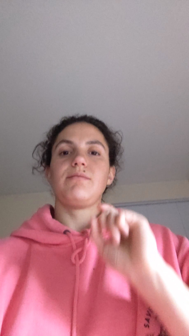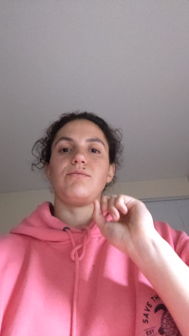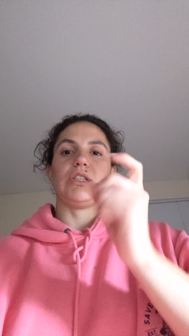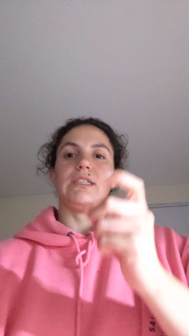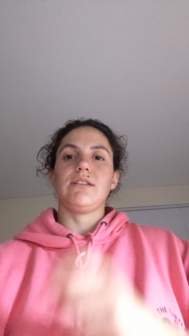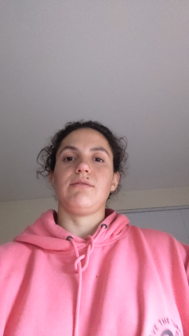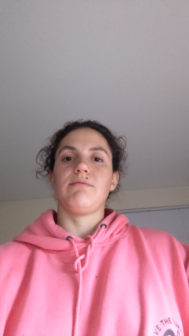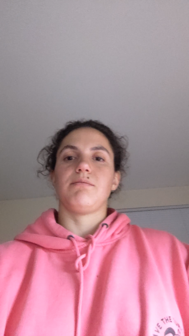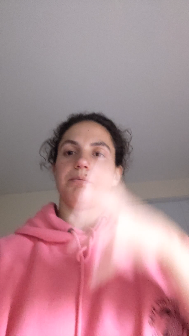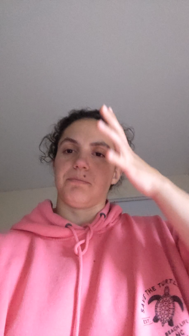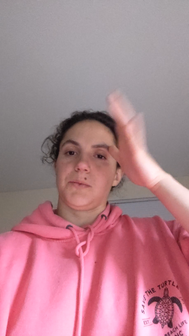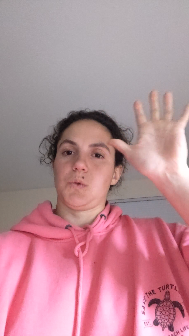moose